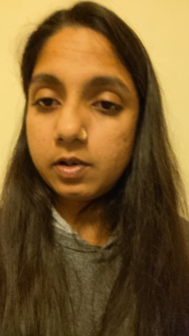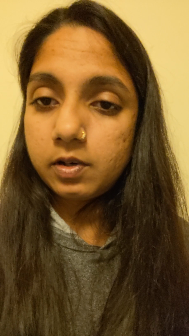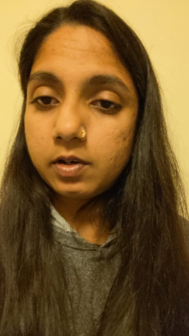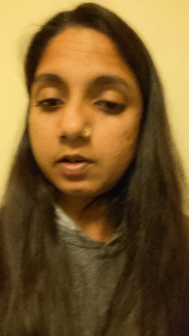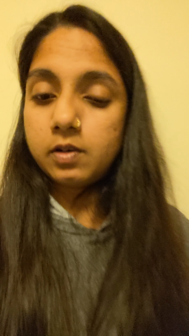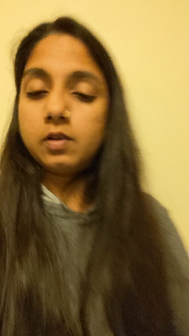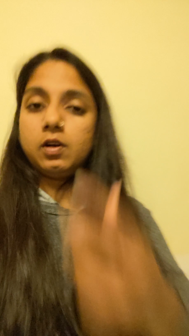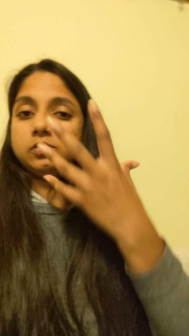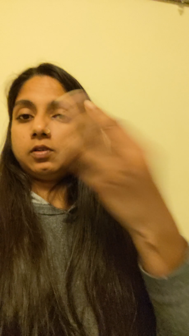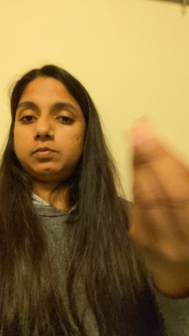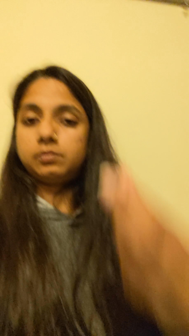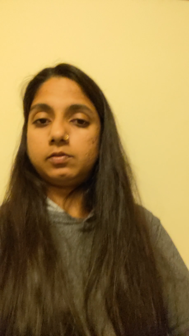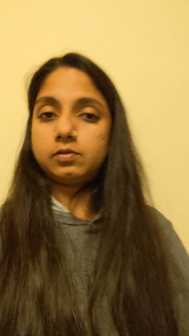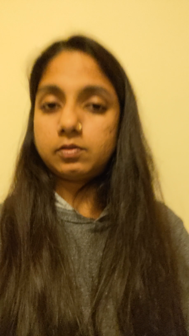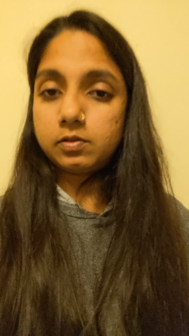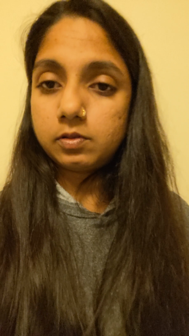got to